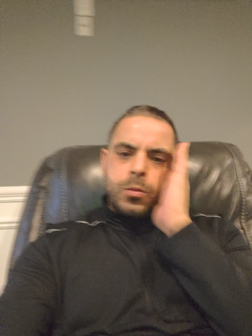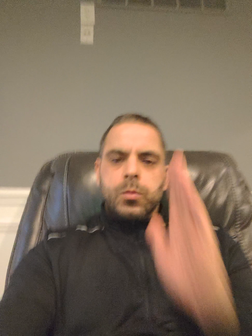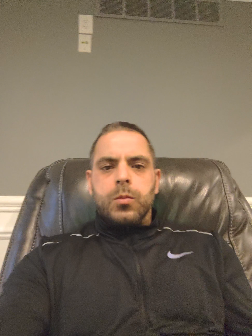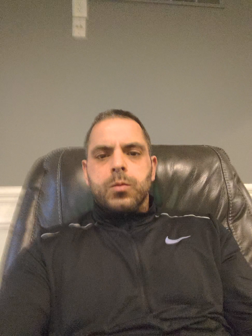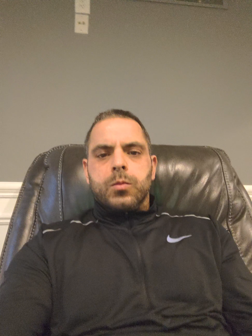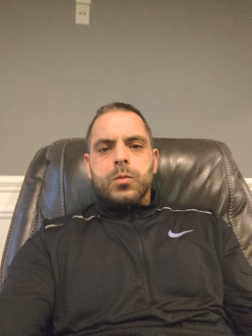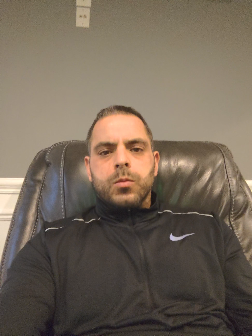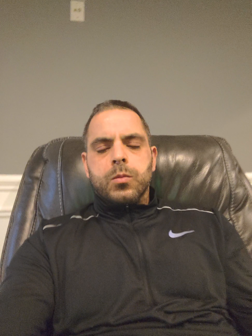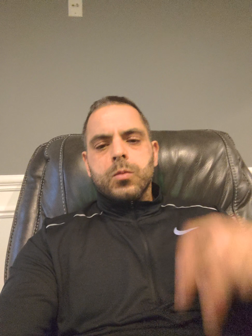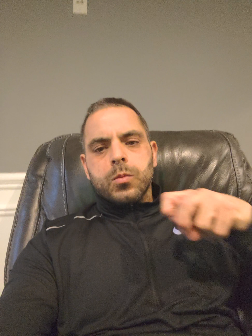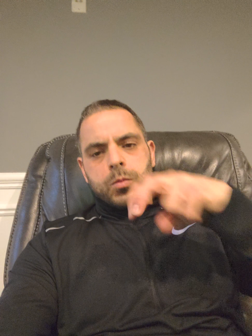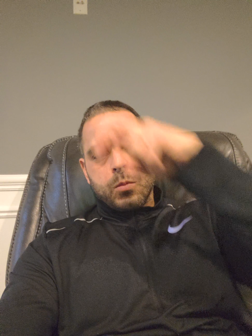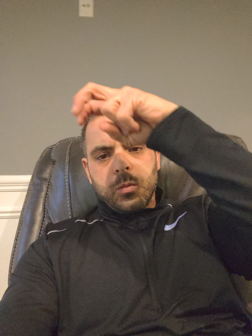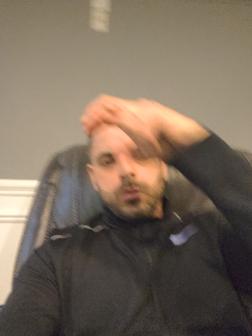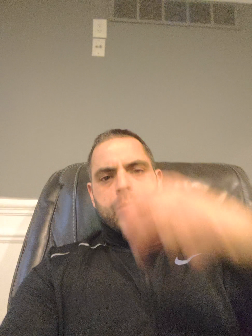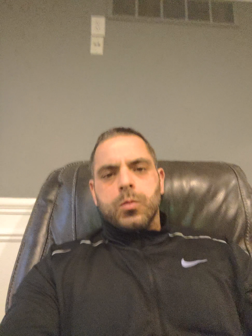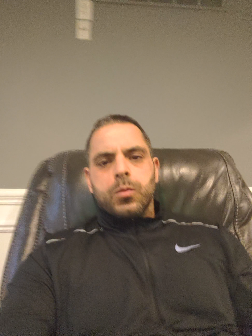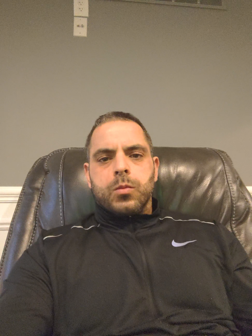stairs